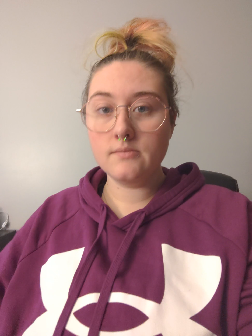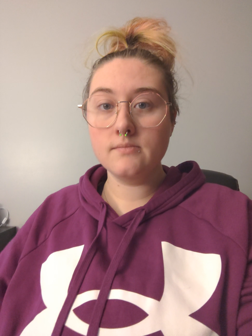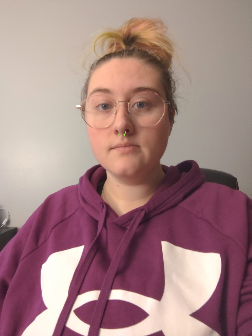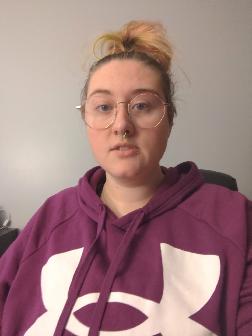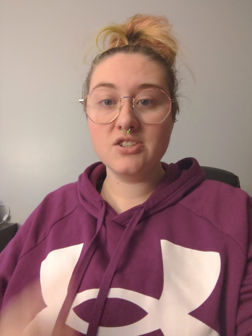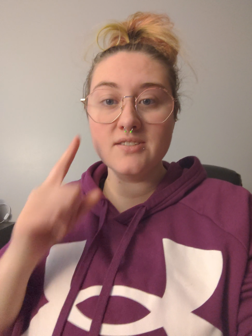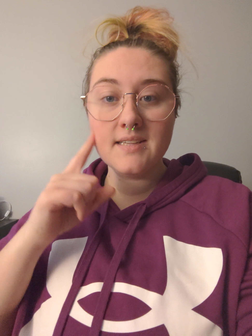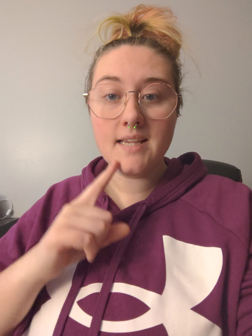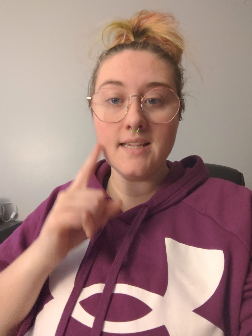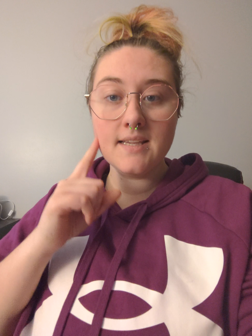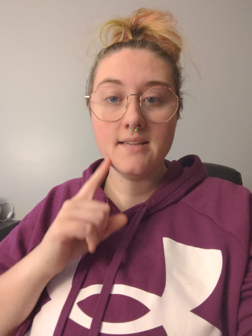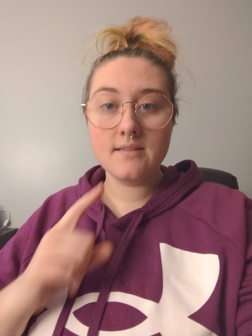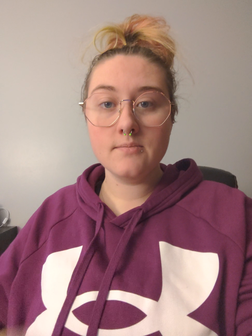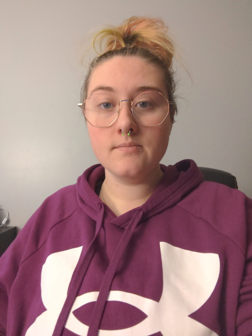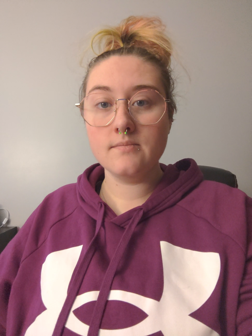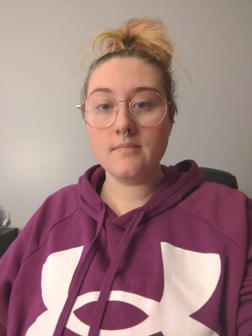cheek